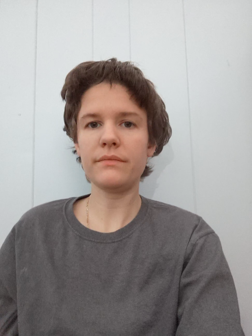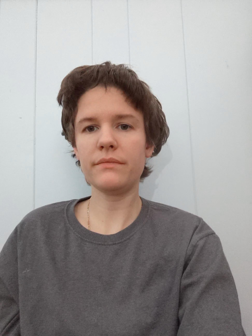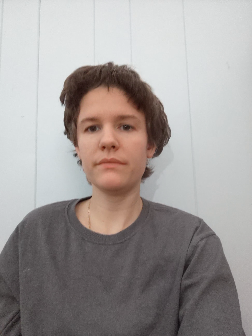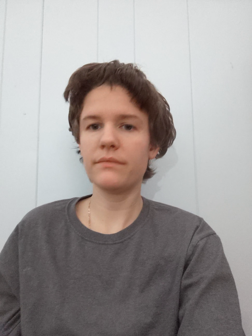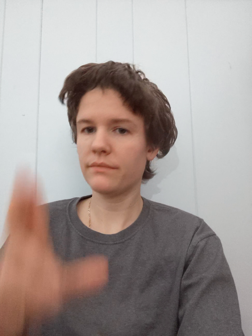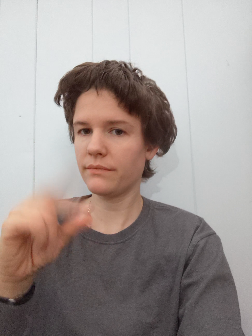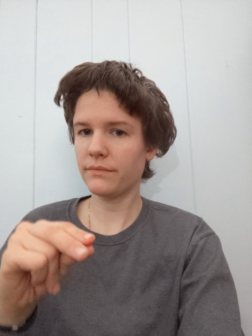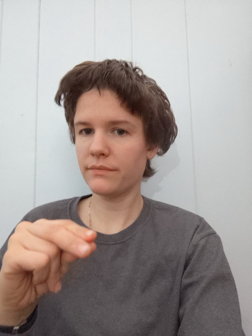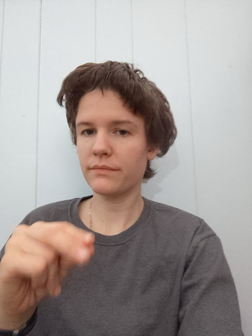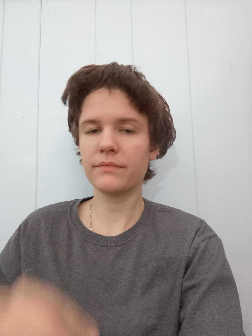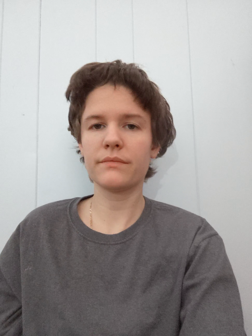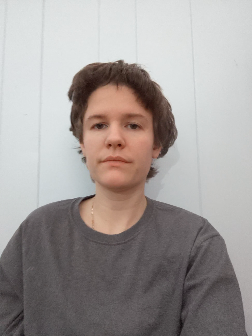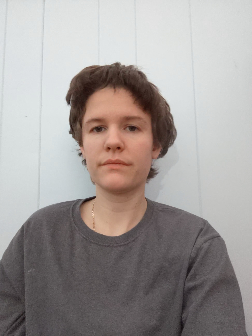no